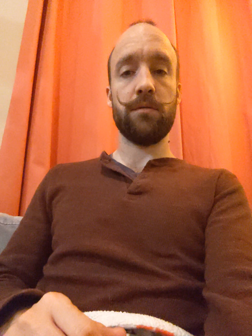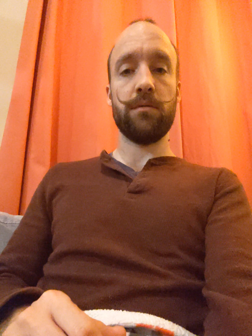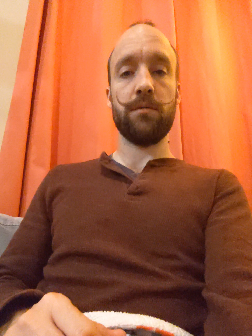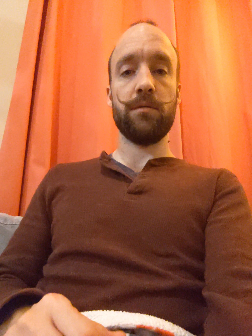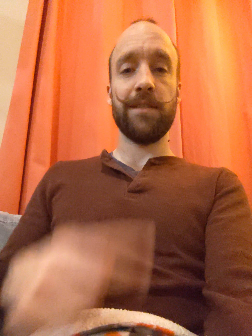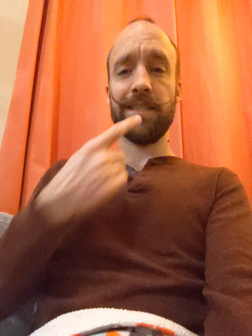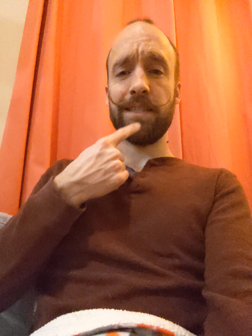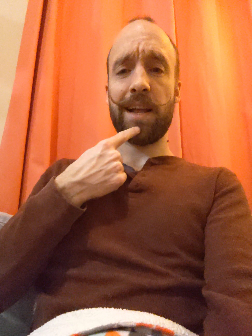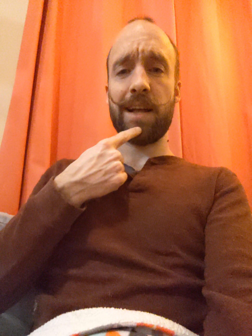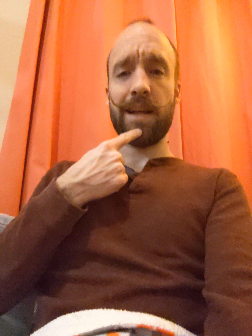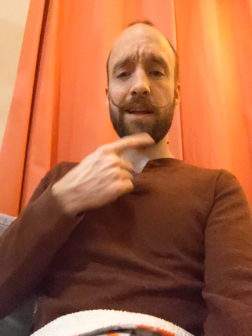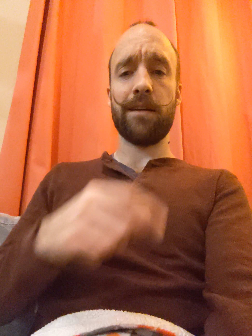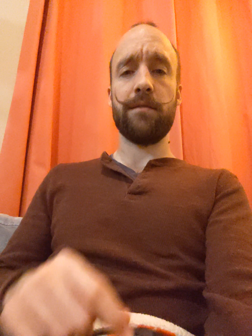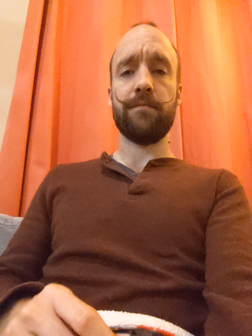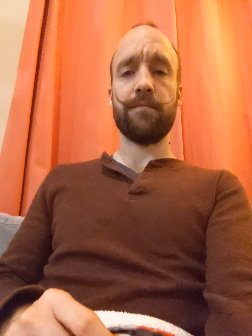say